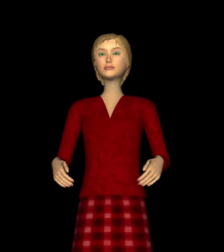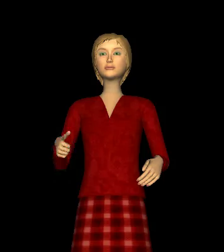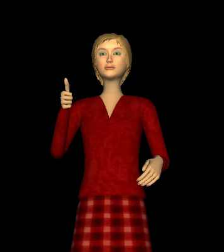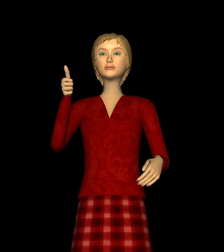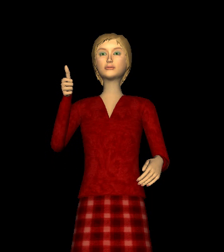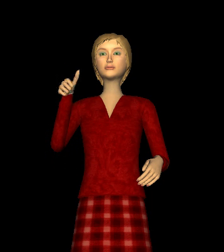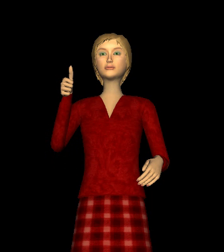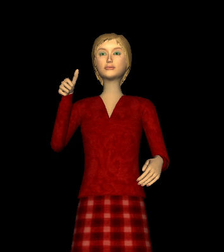أول